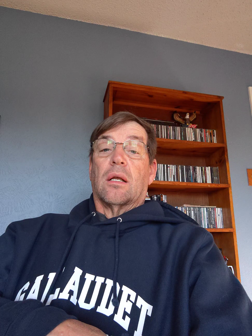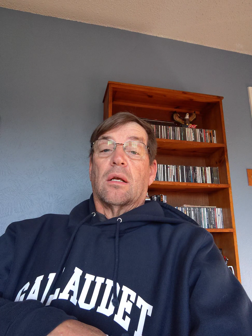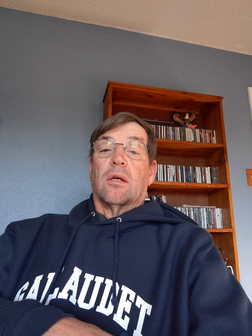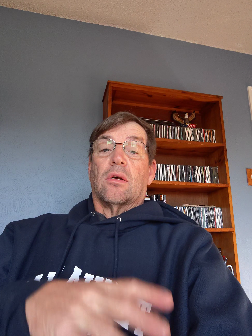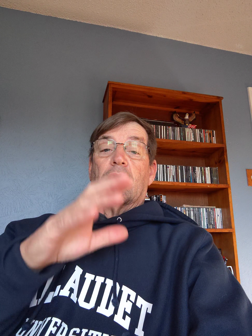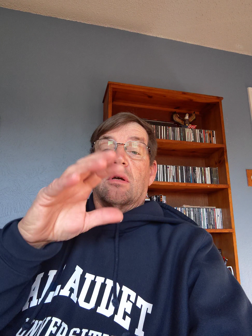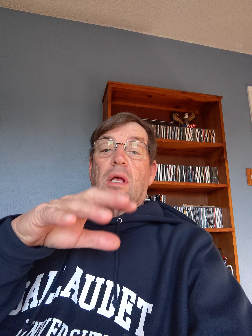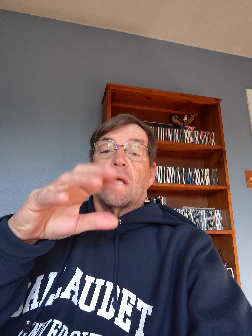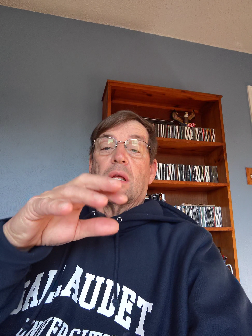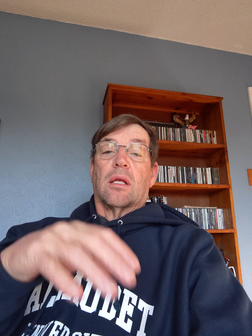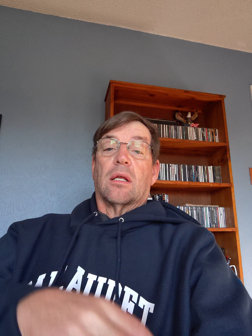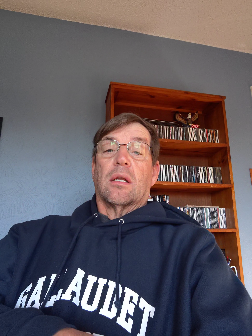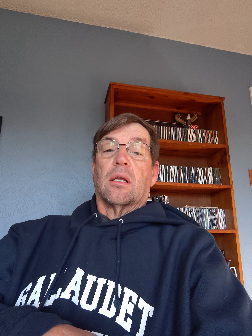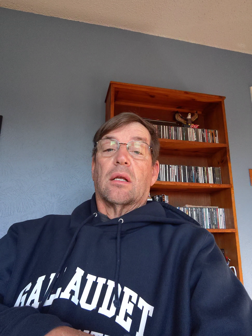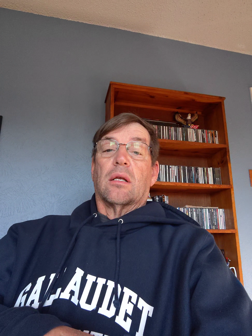rain